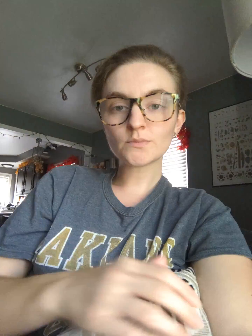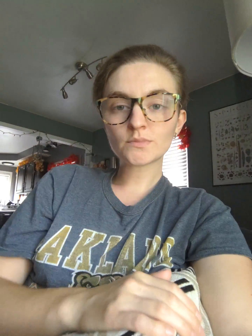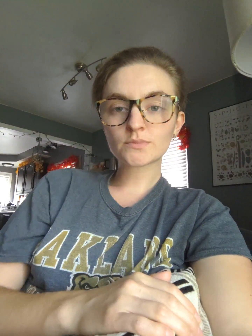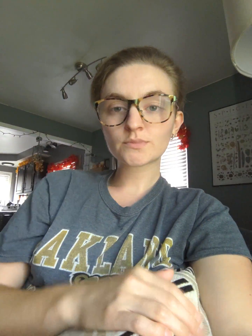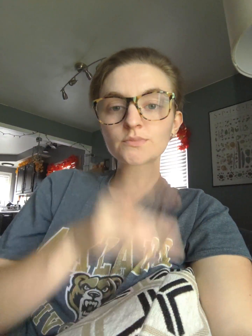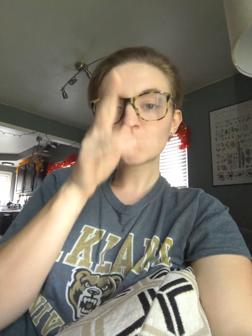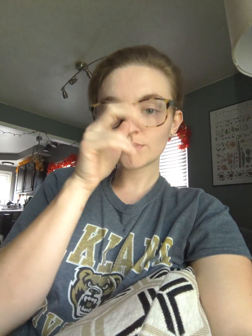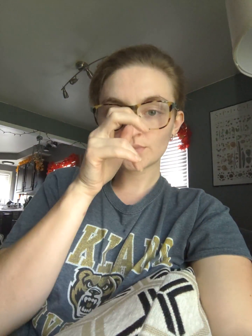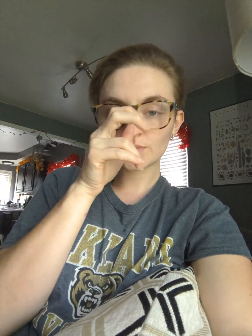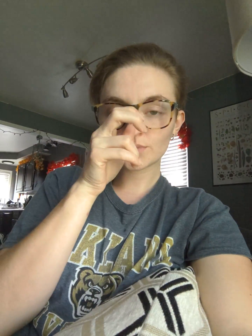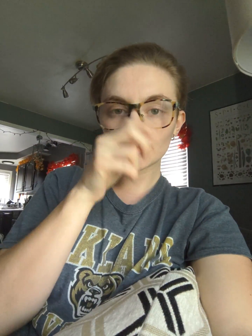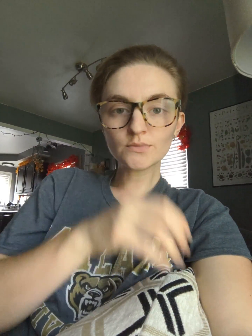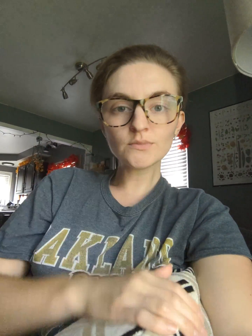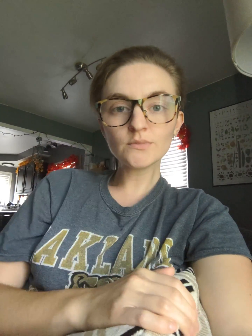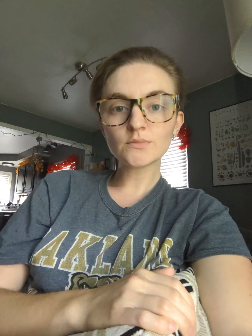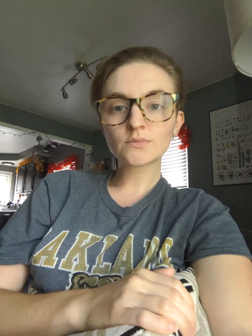ant